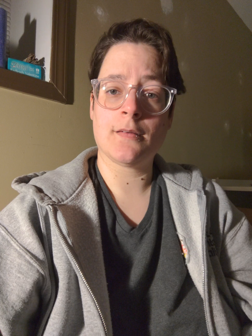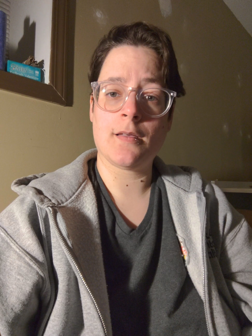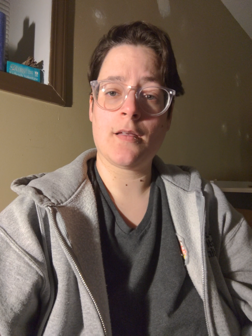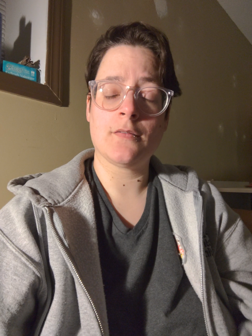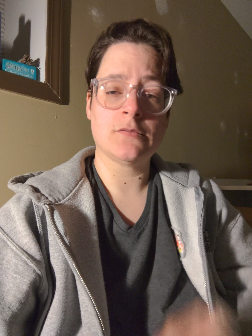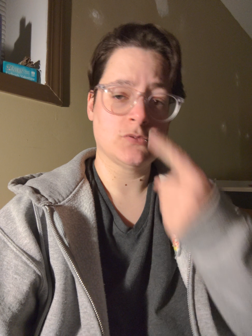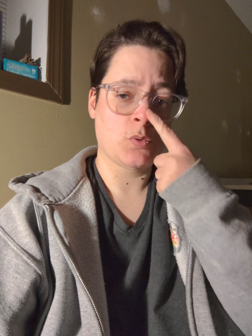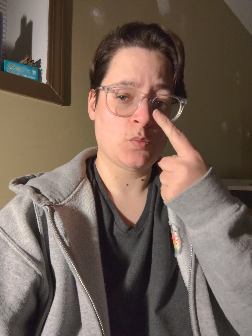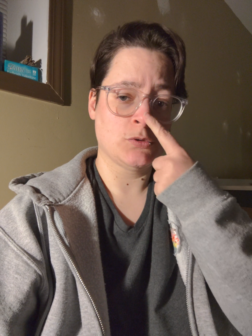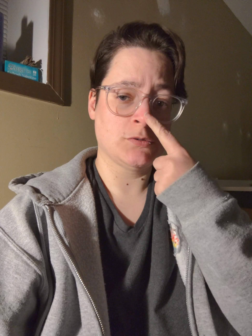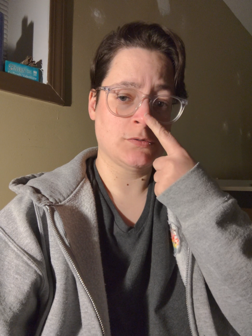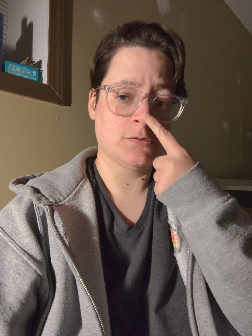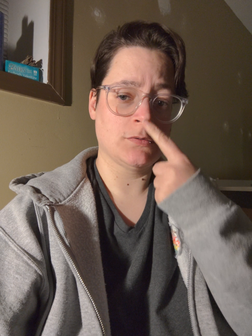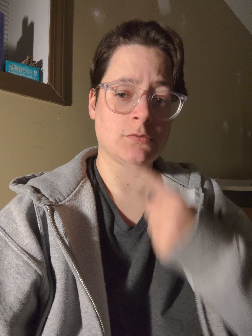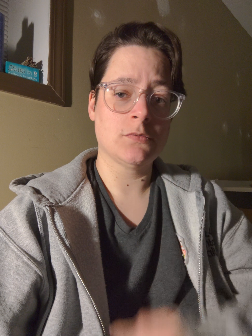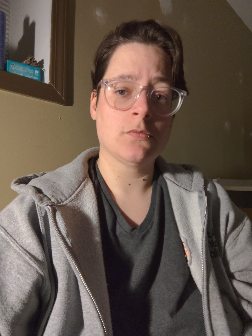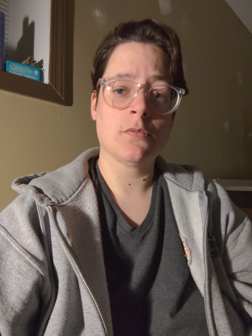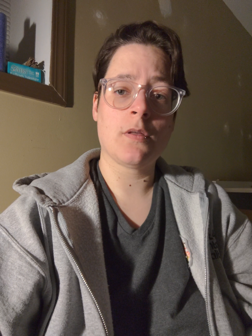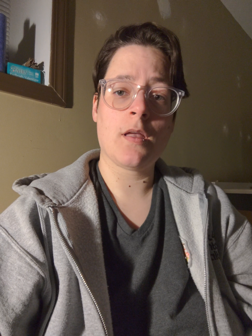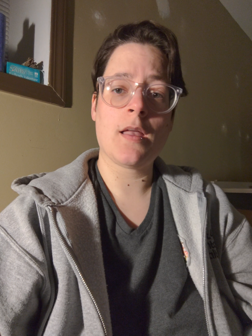nose